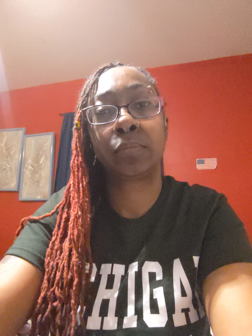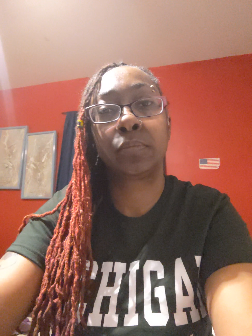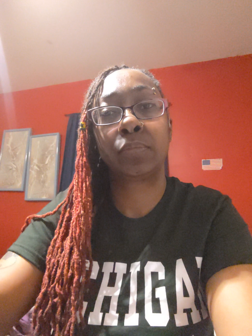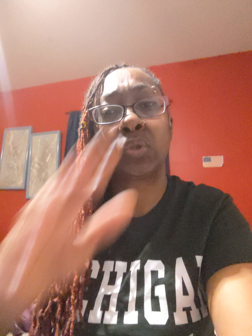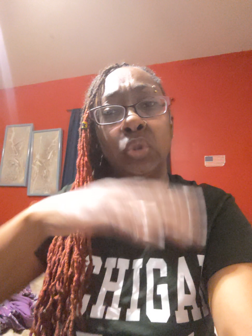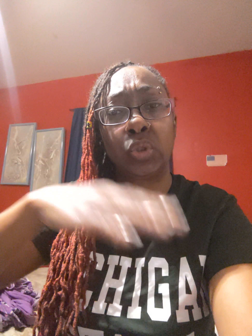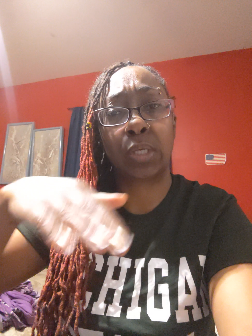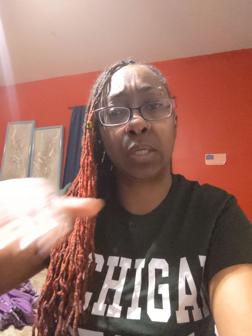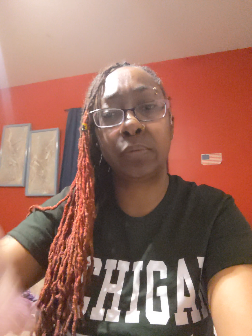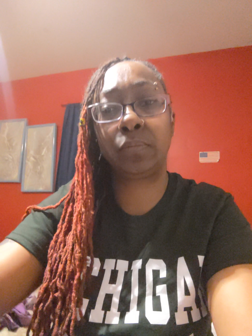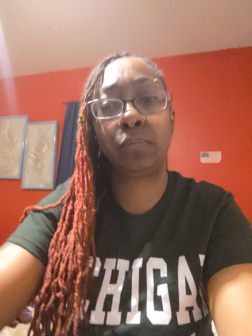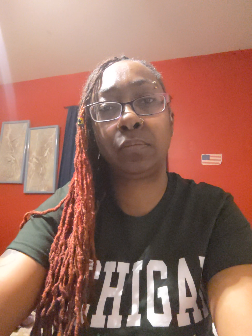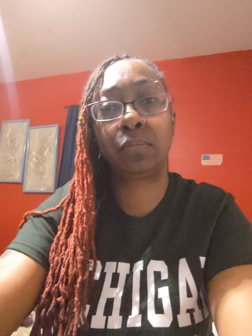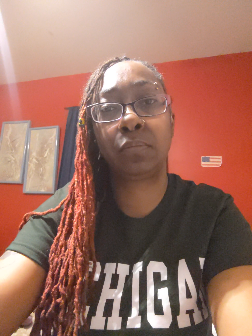child